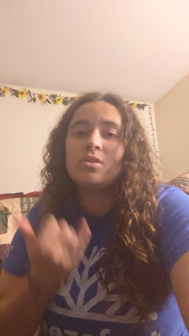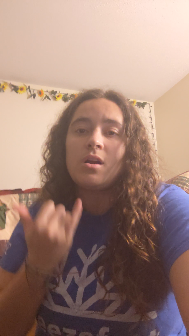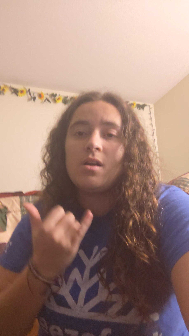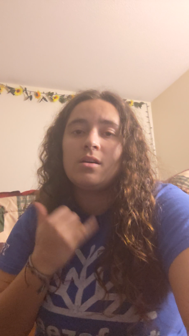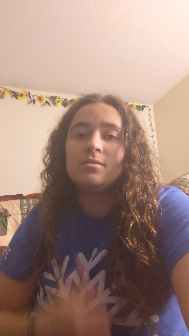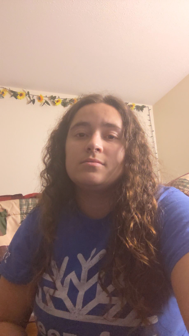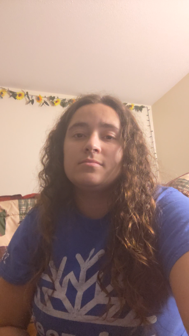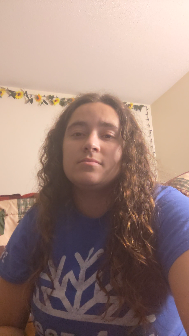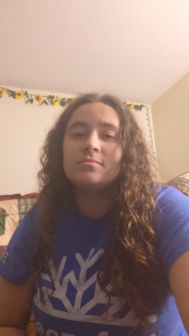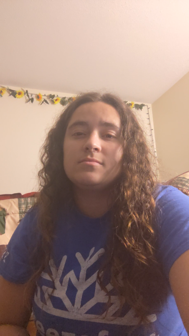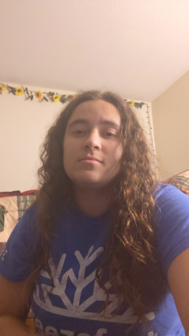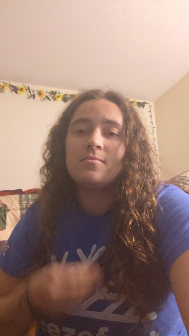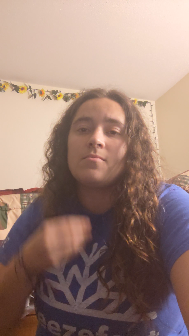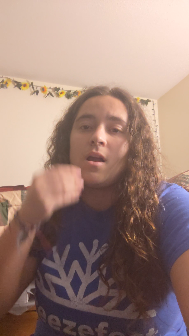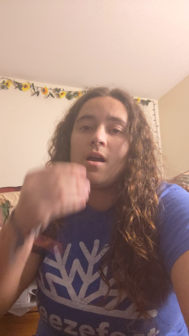buy